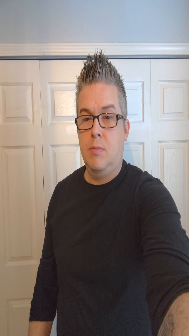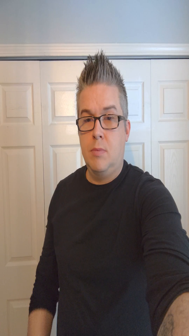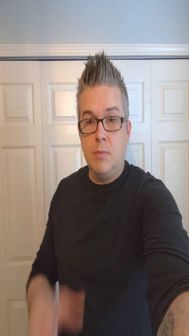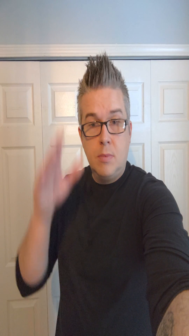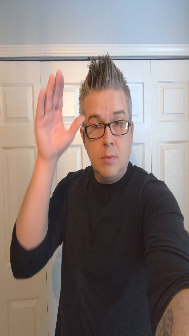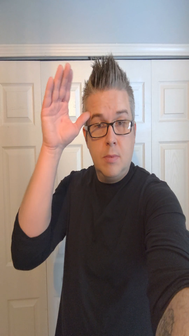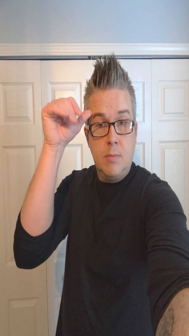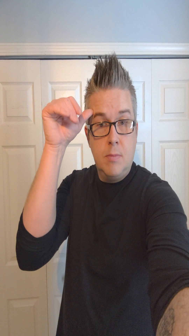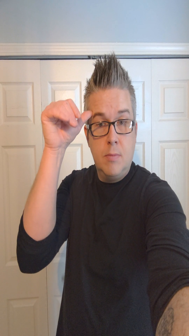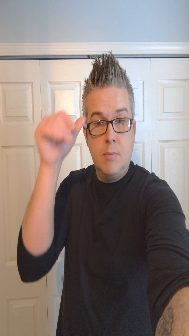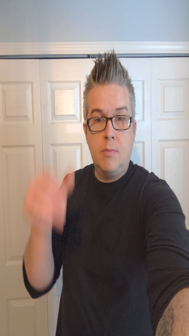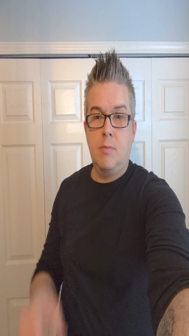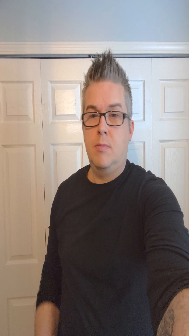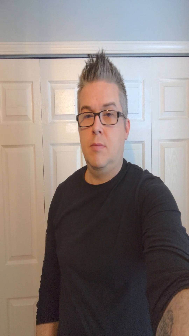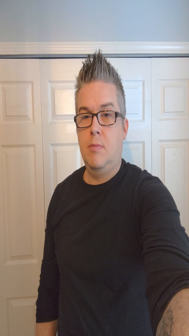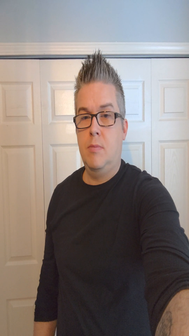donkey